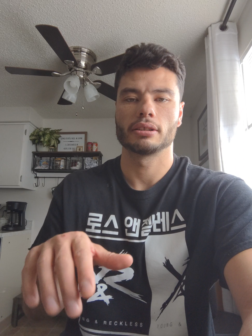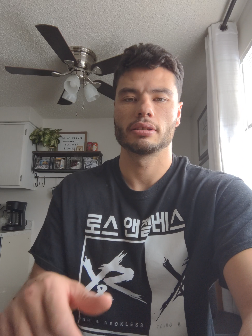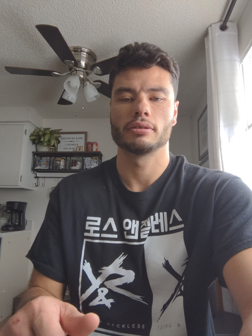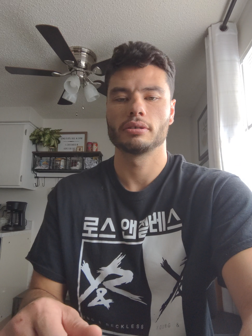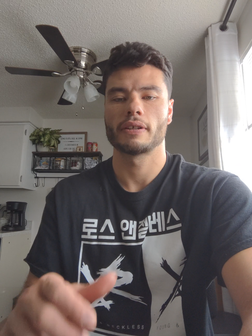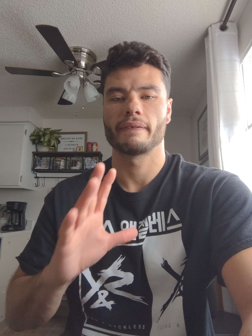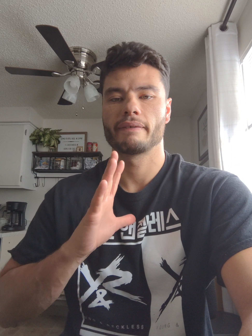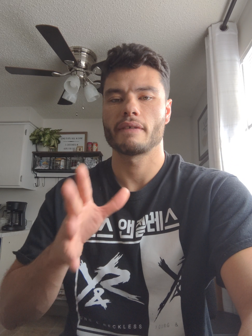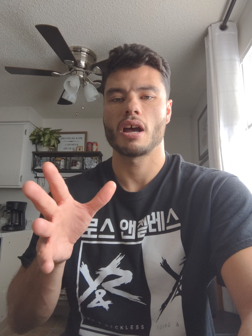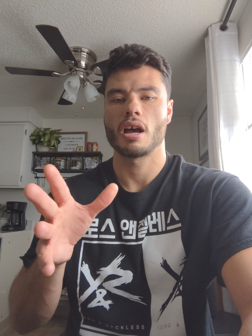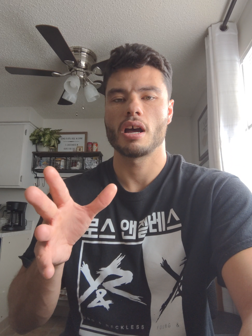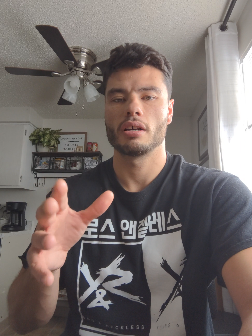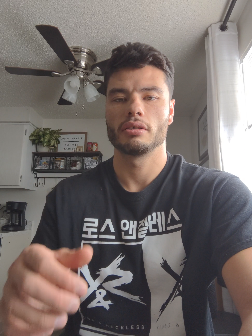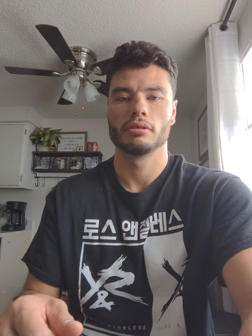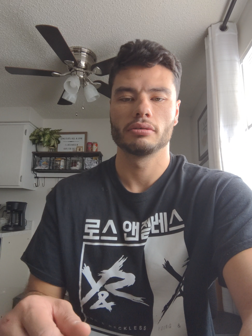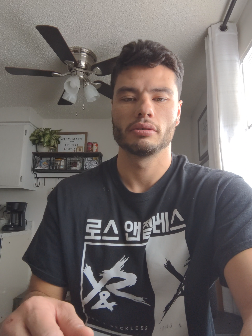fine